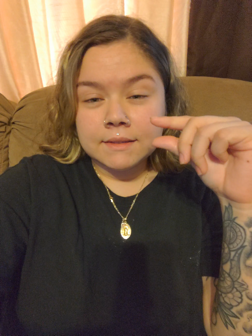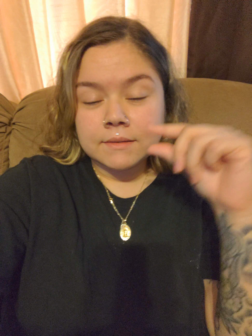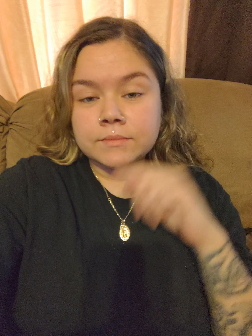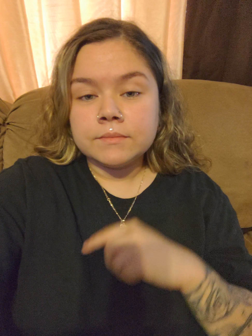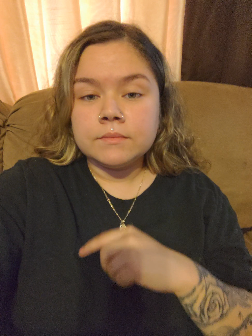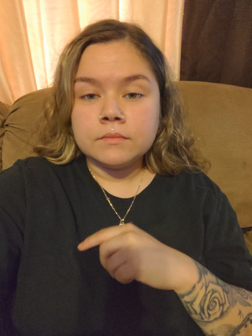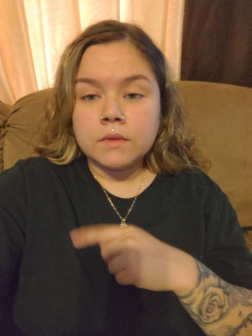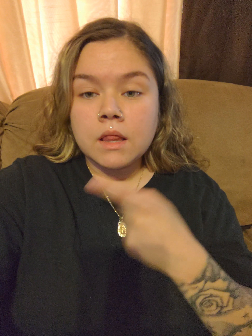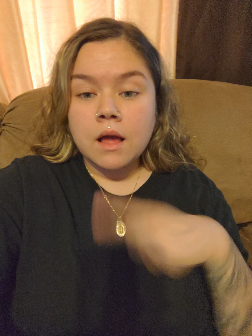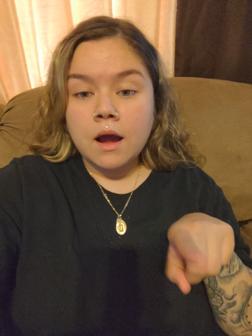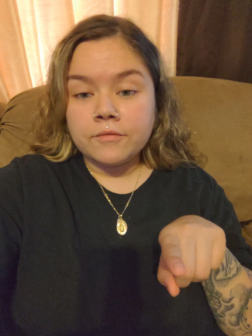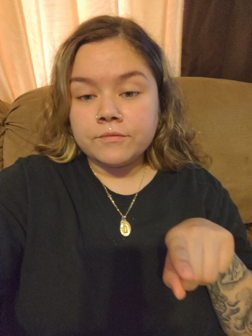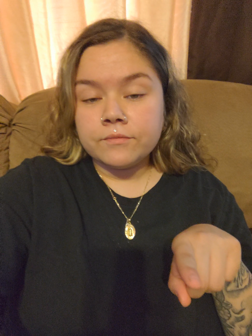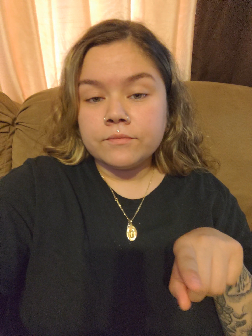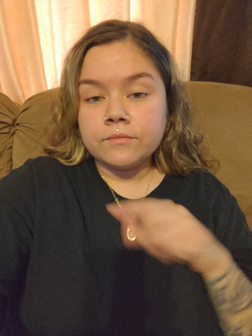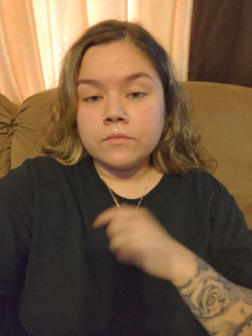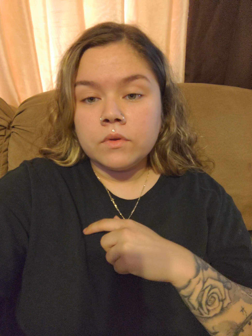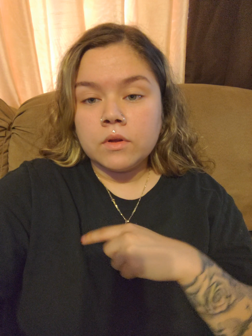knife